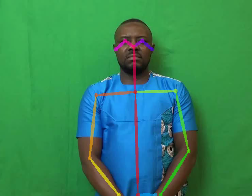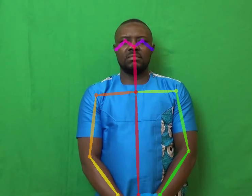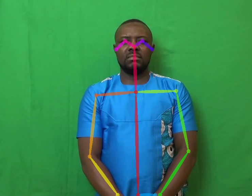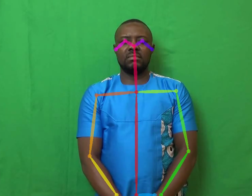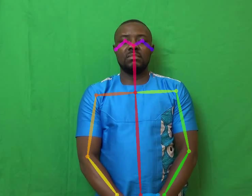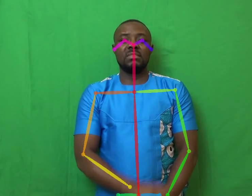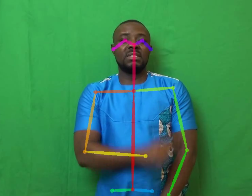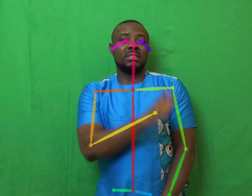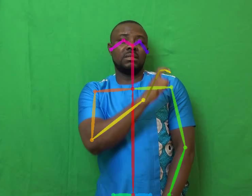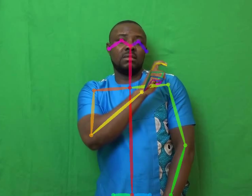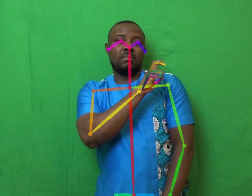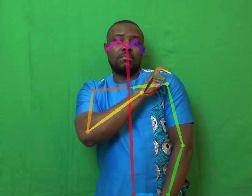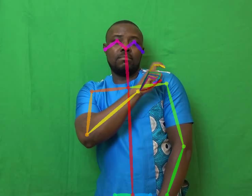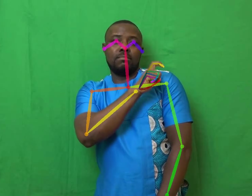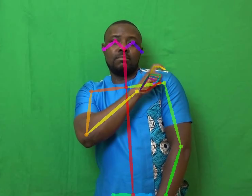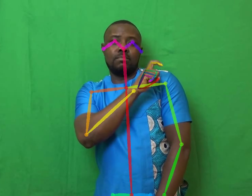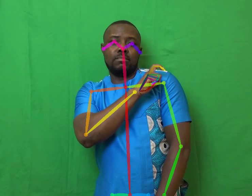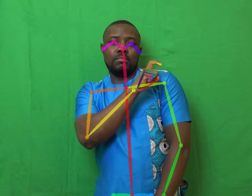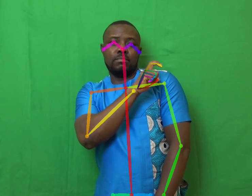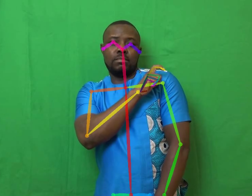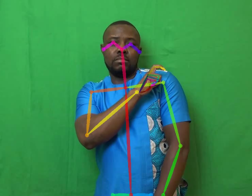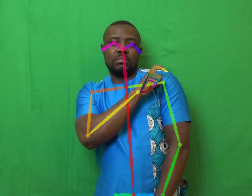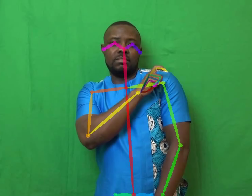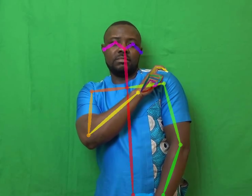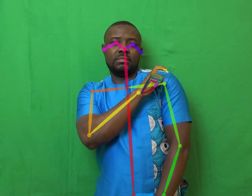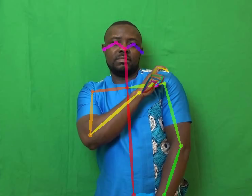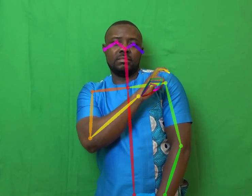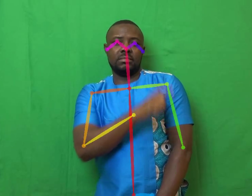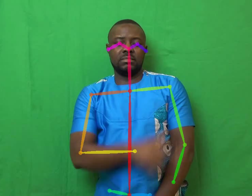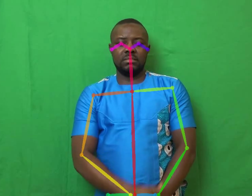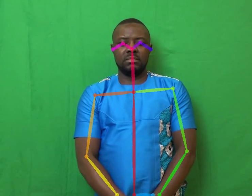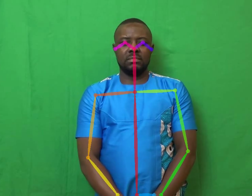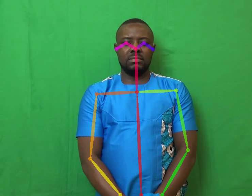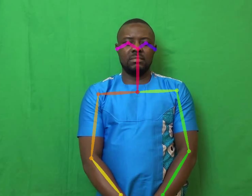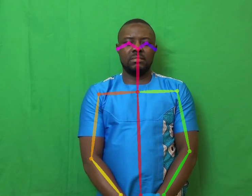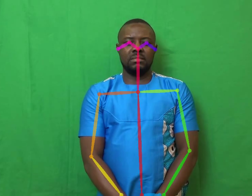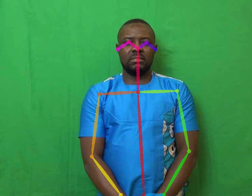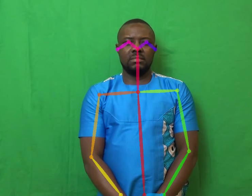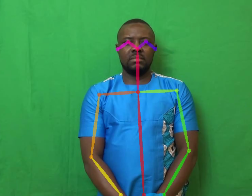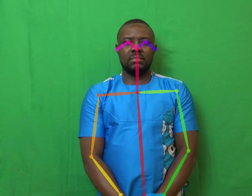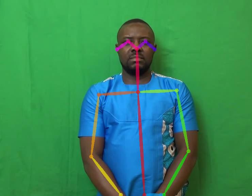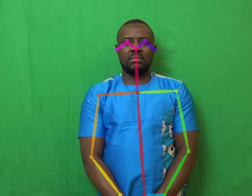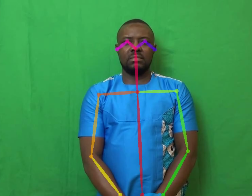police